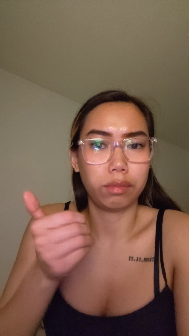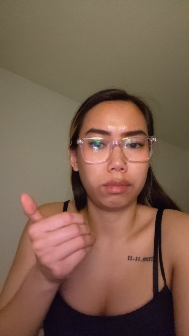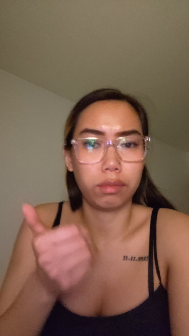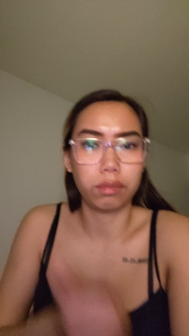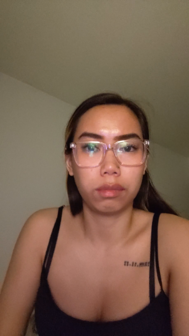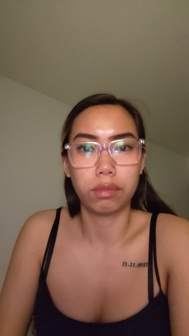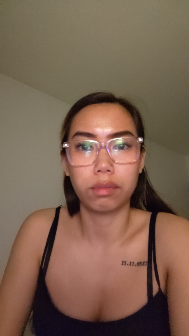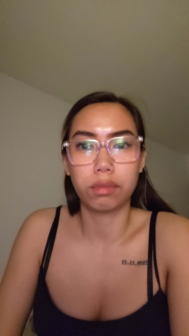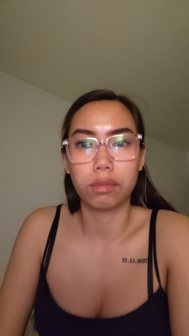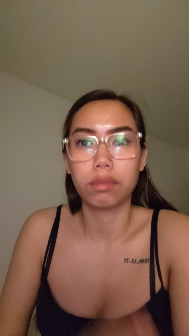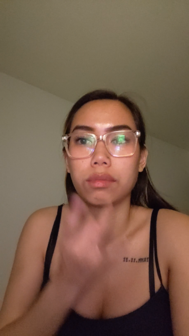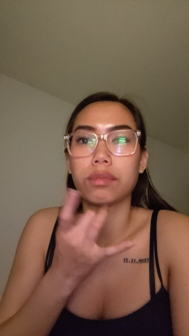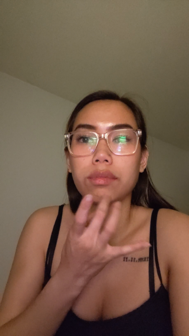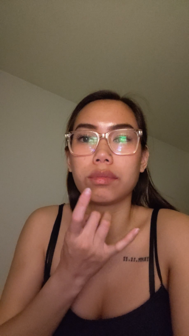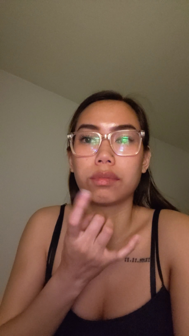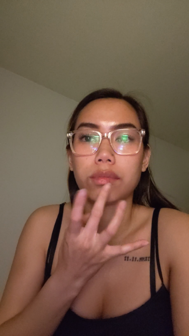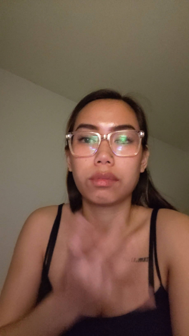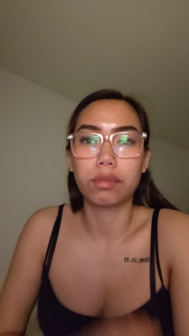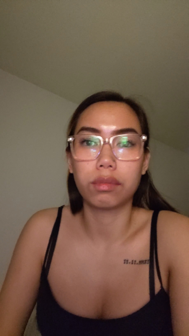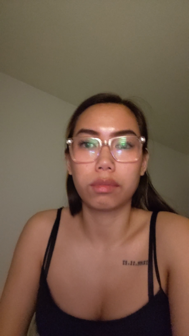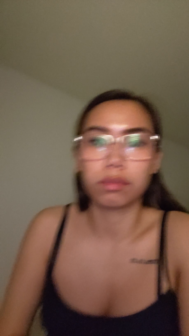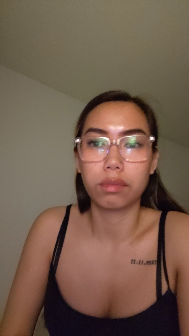light bulb